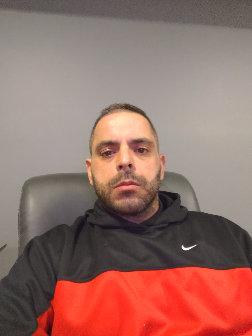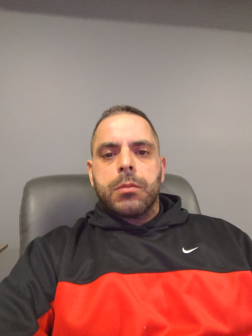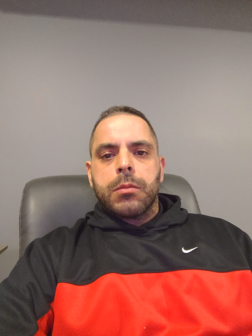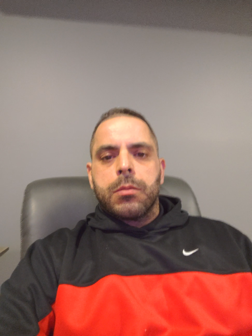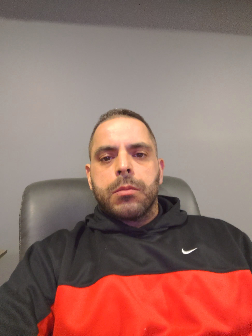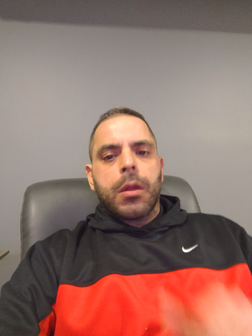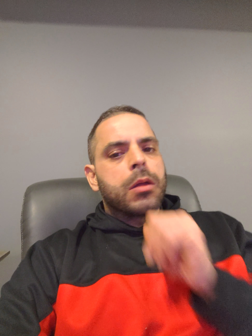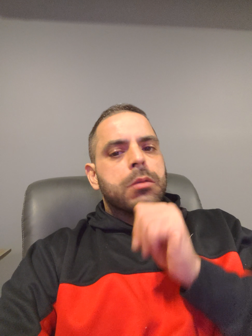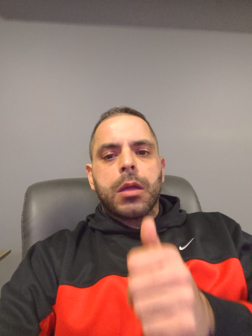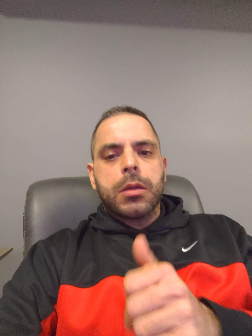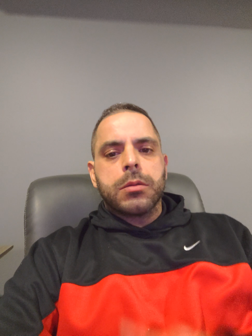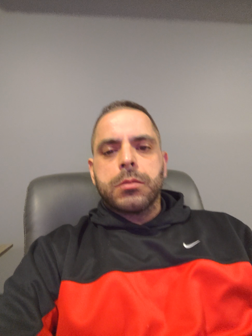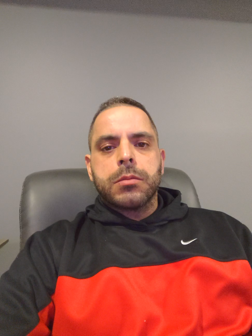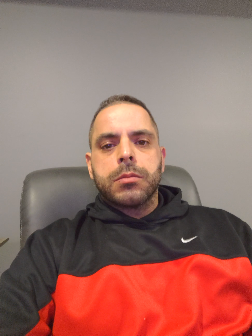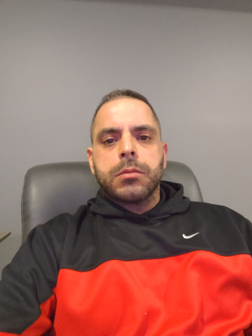not